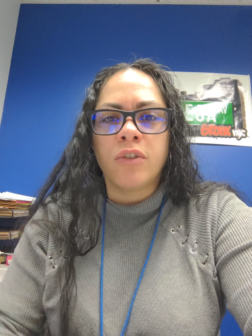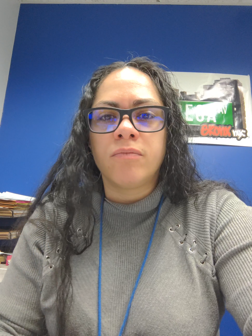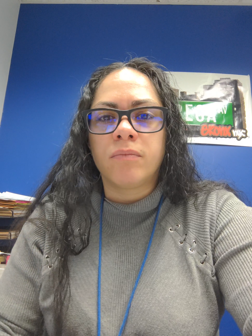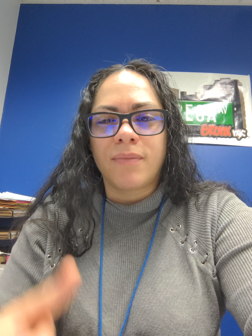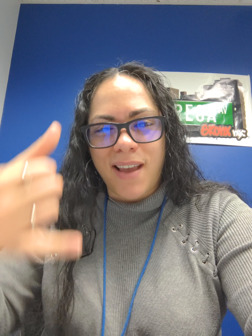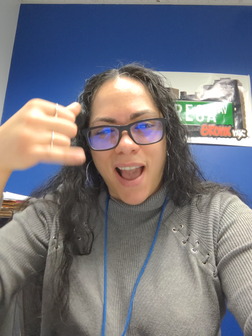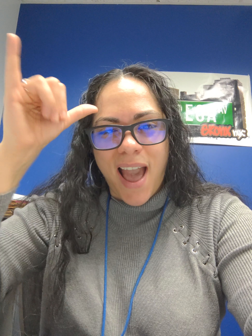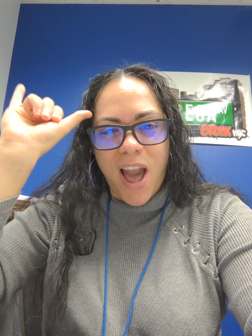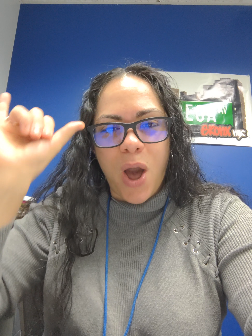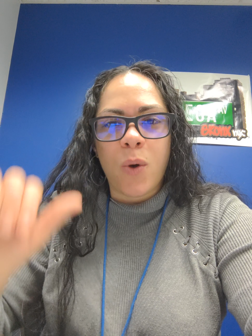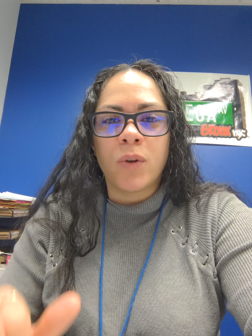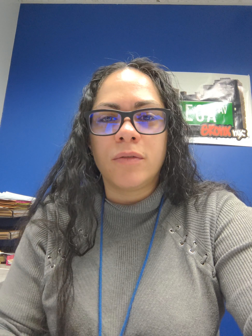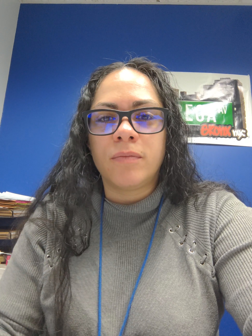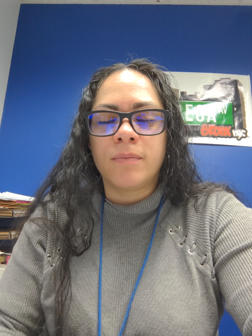cow